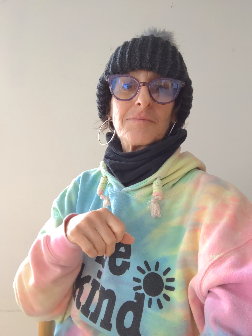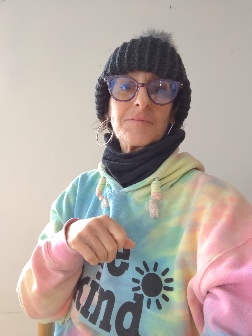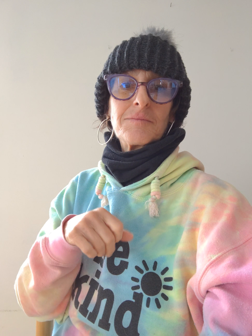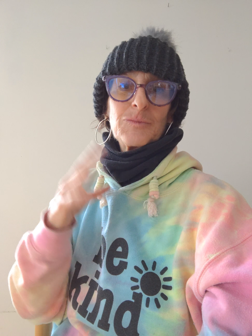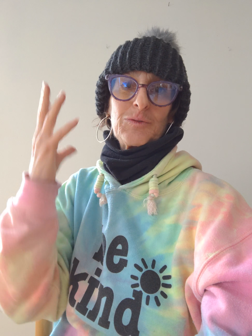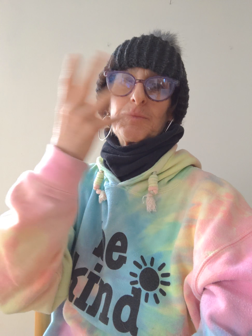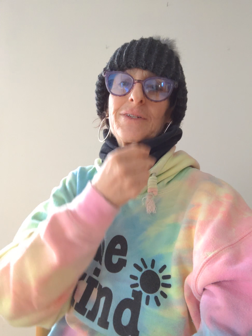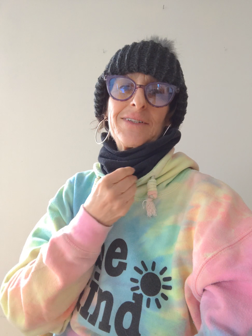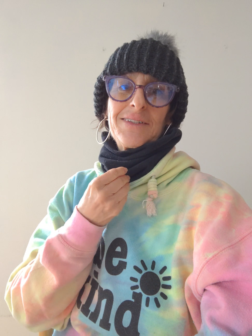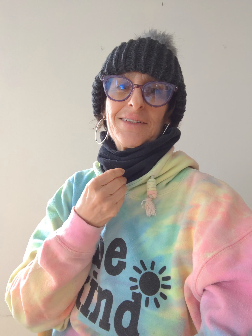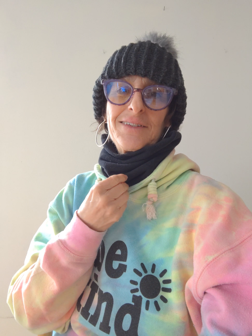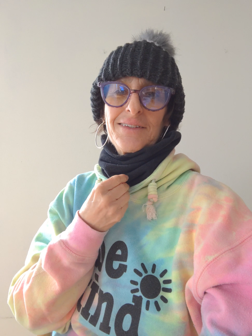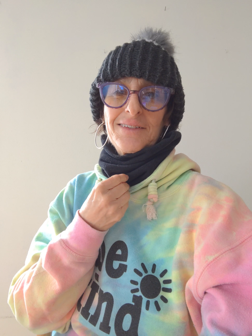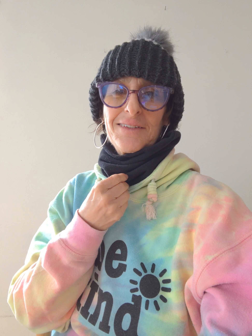pretty